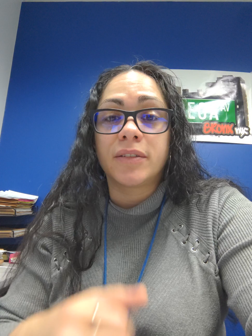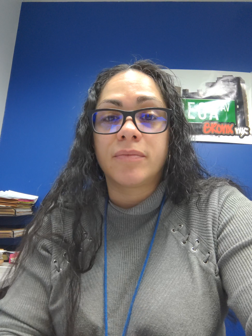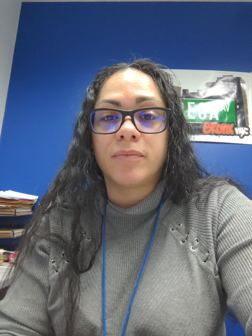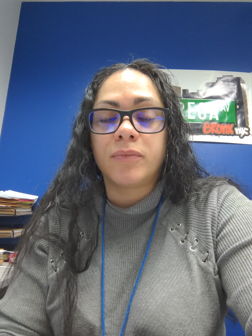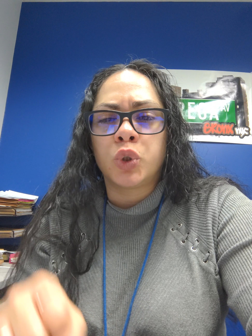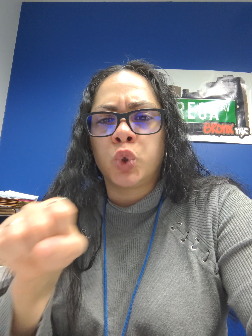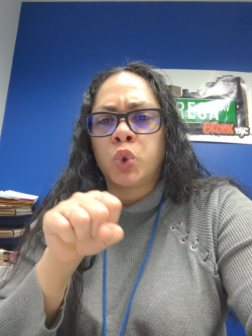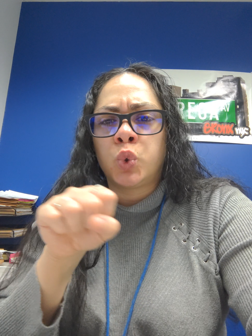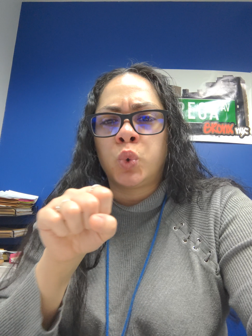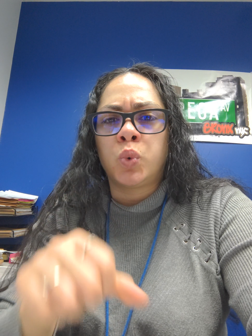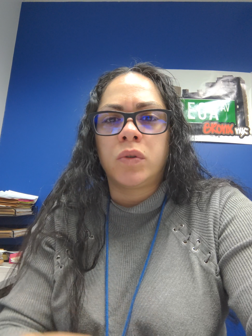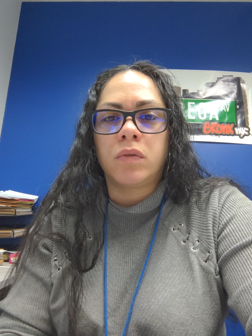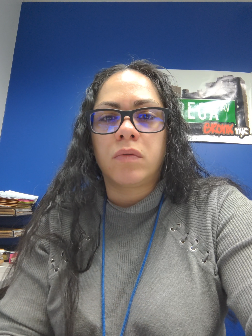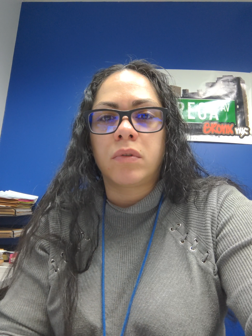shoe